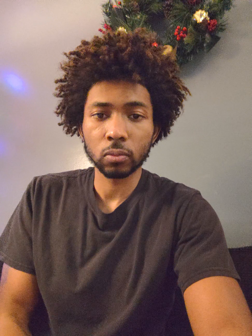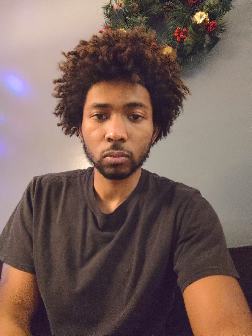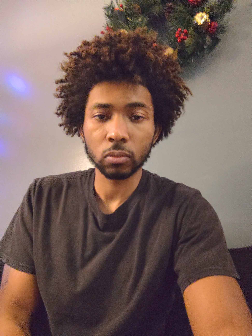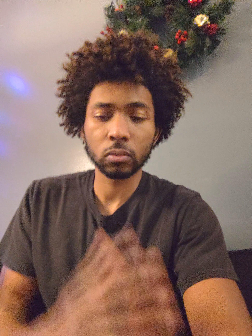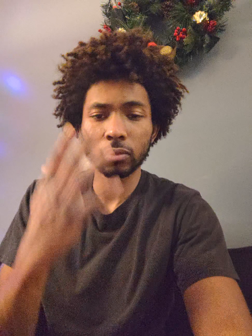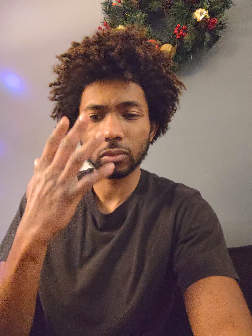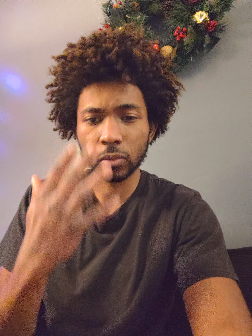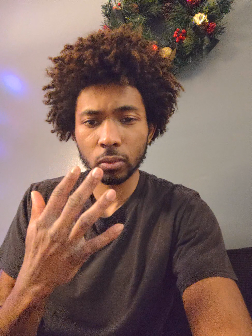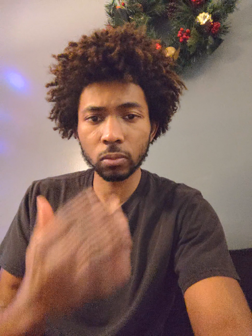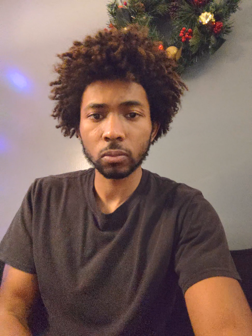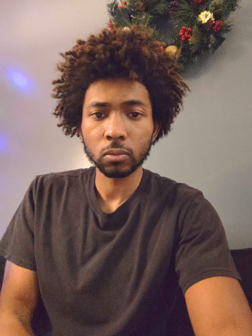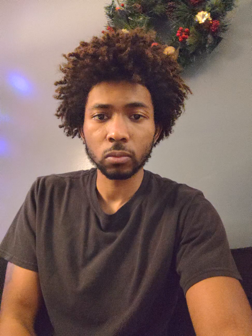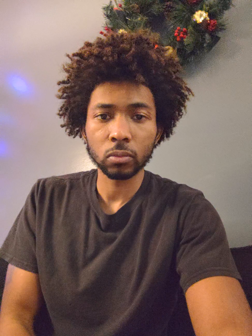sad